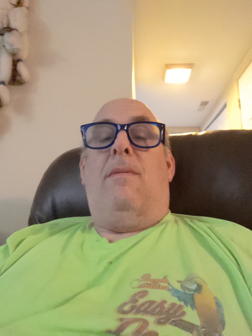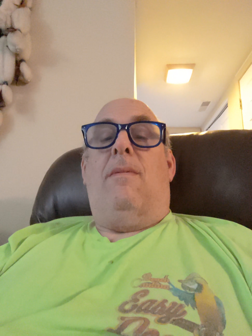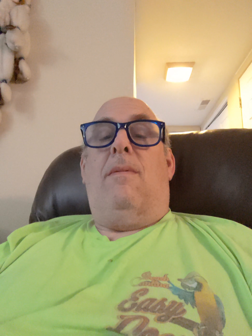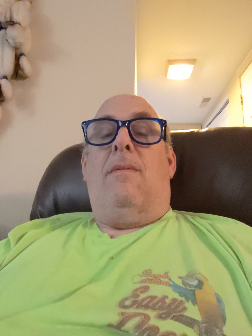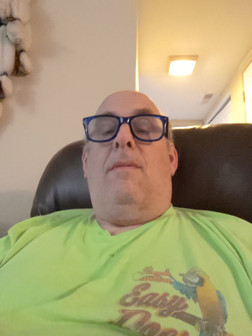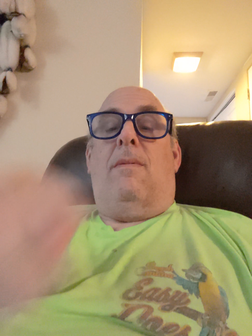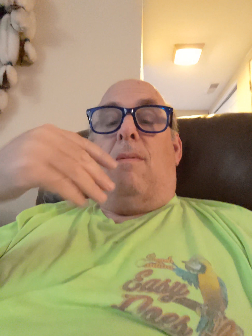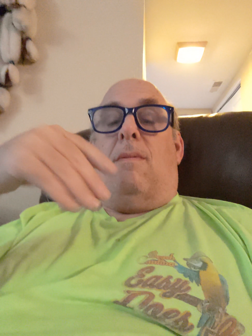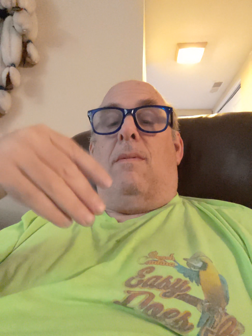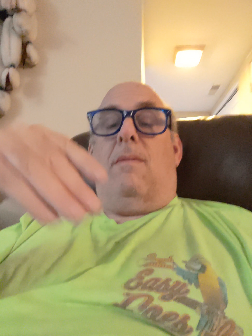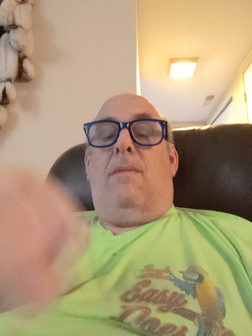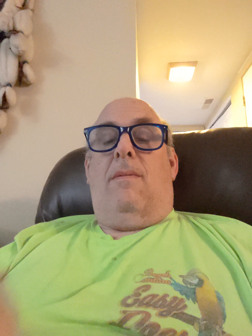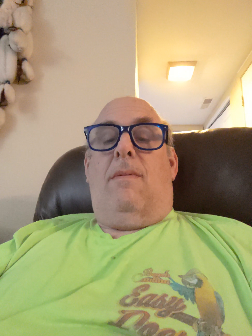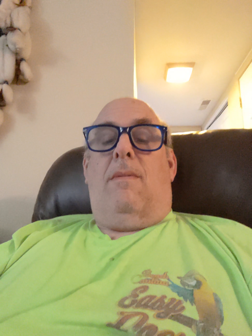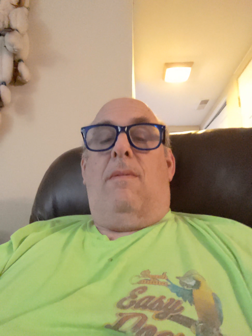store